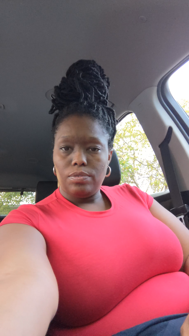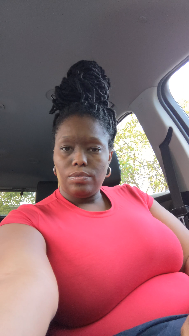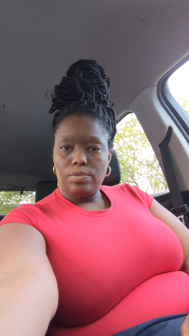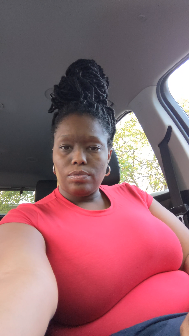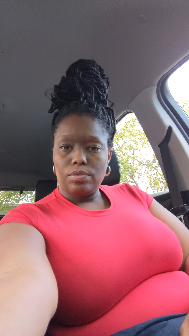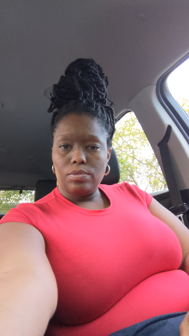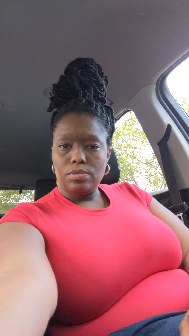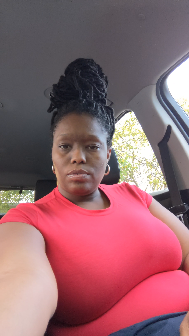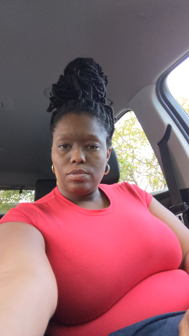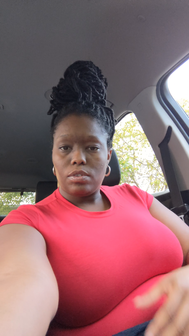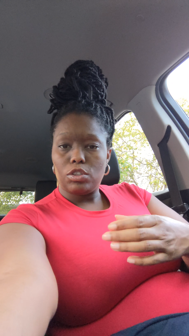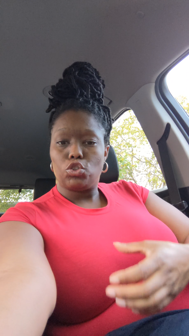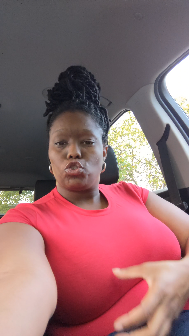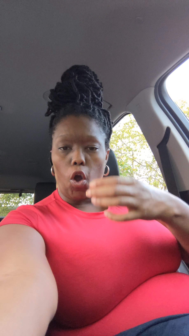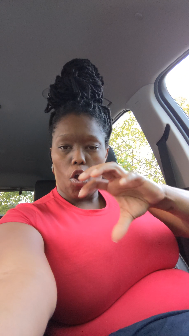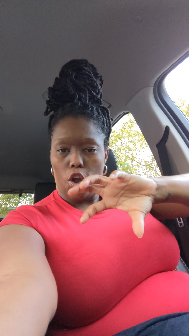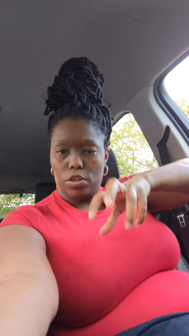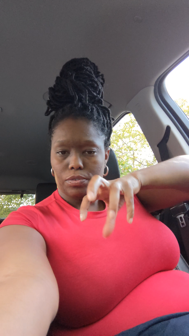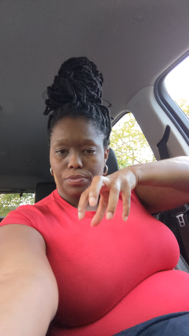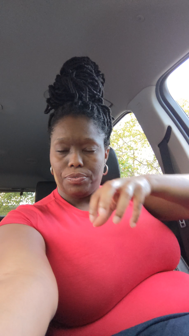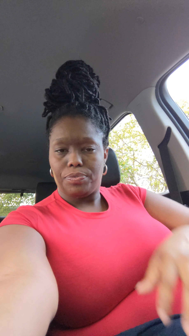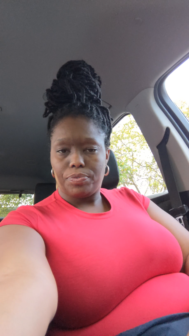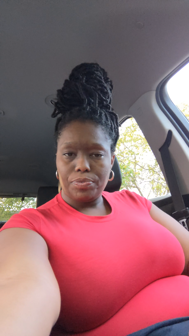jar